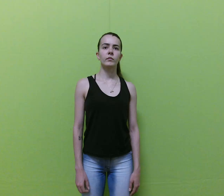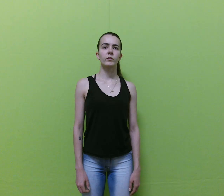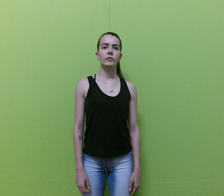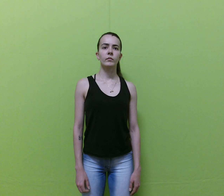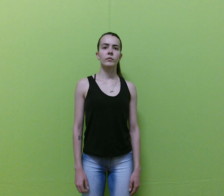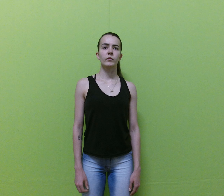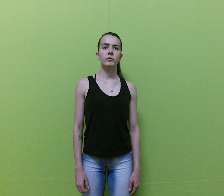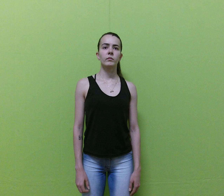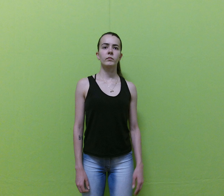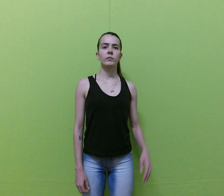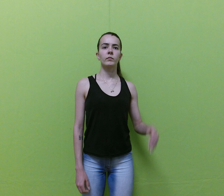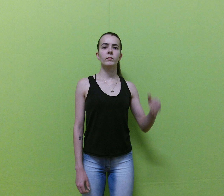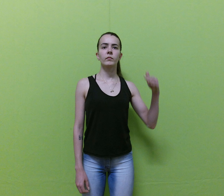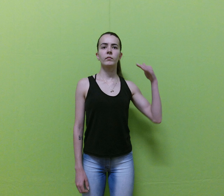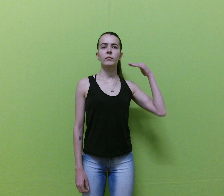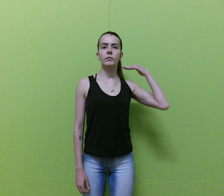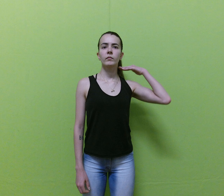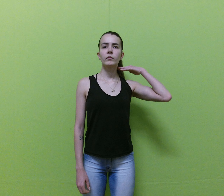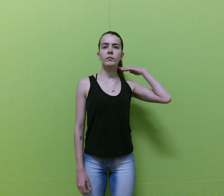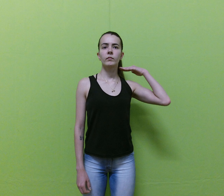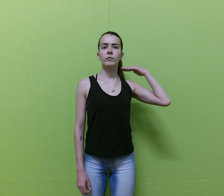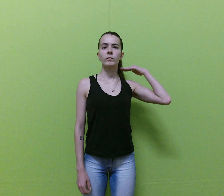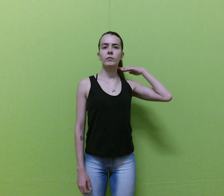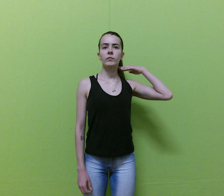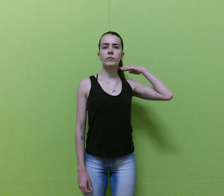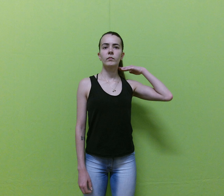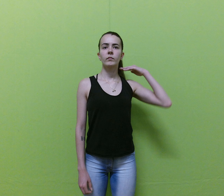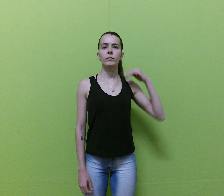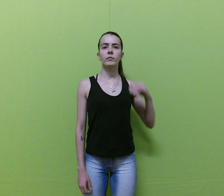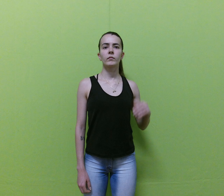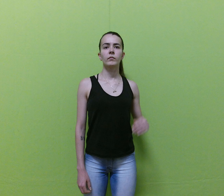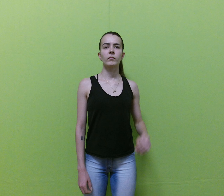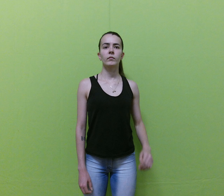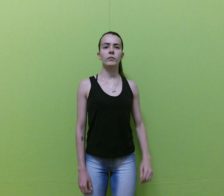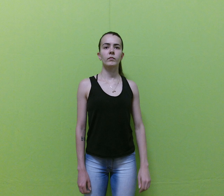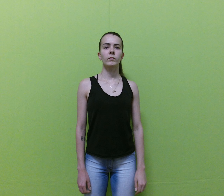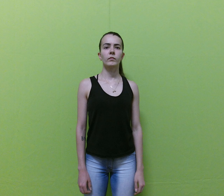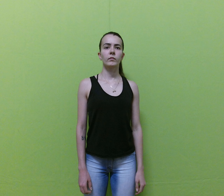banco